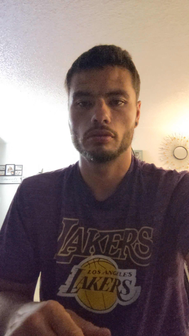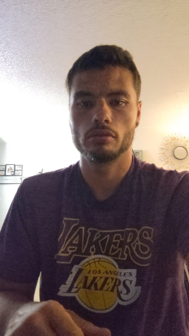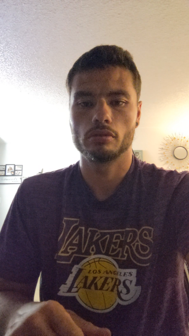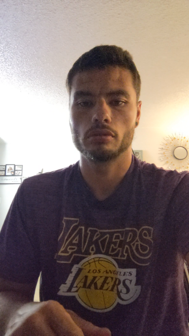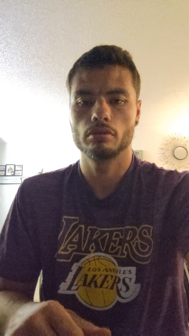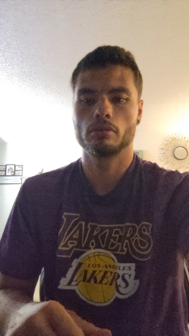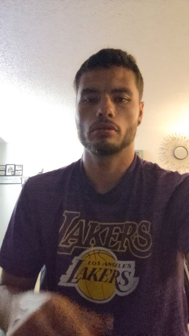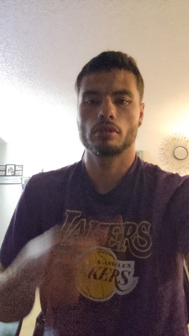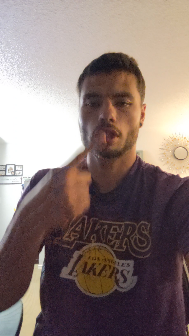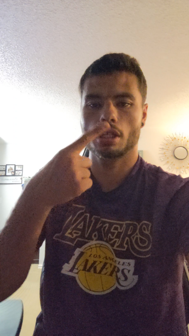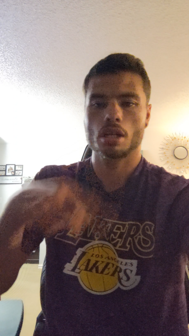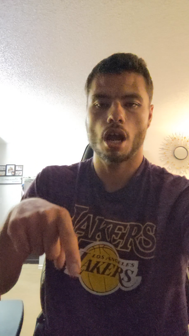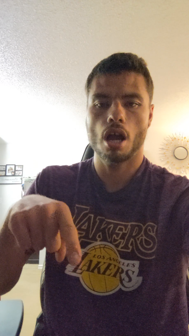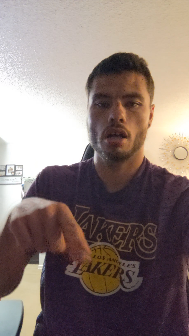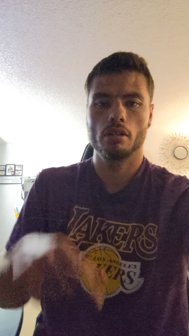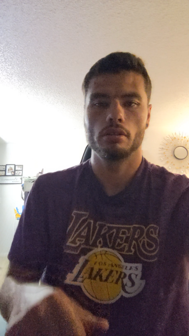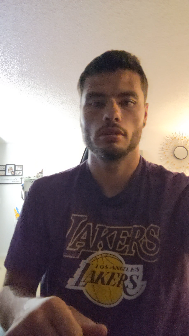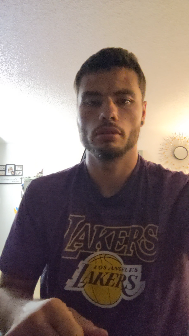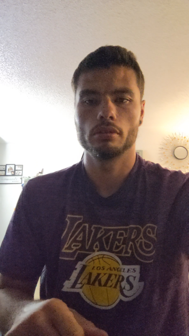cut